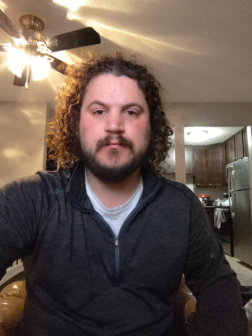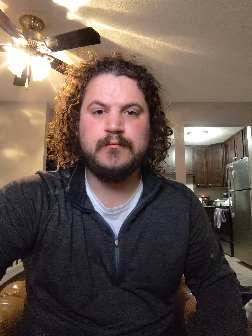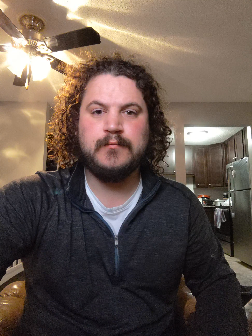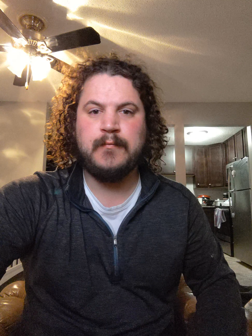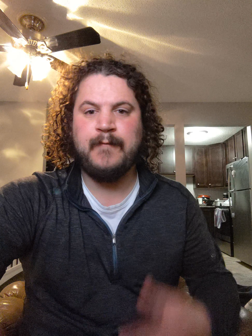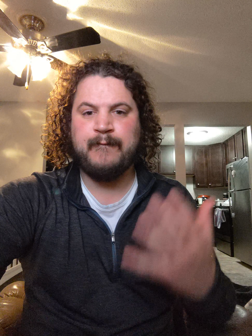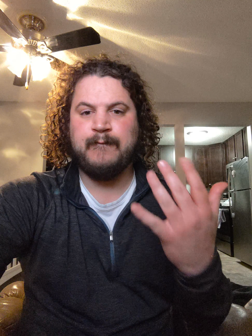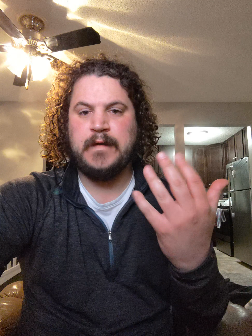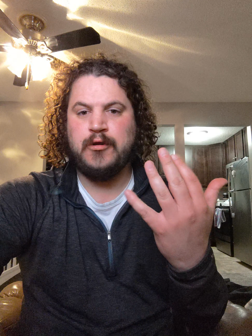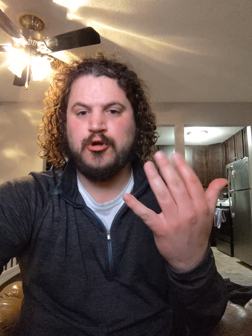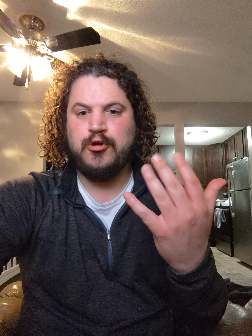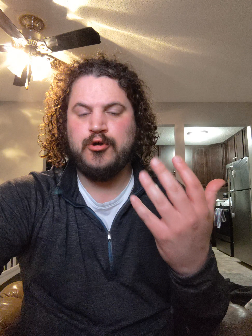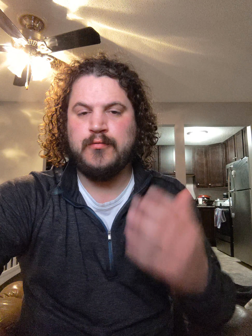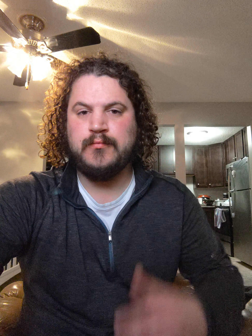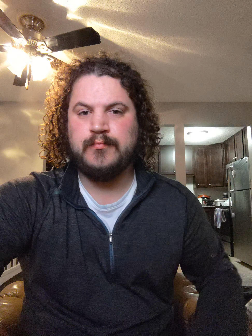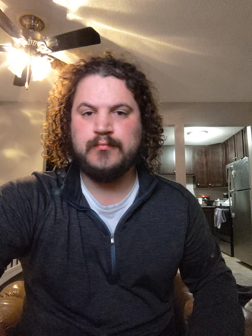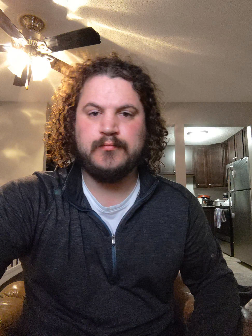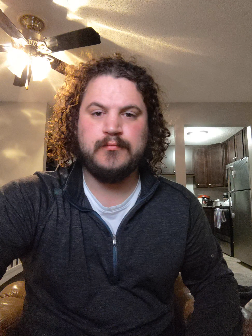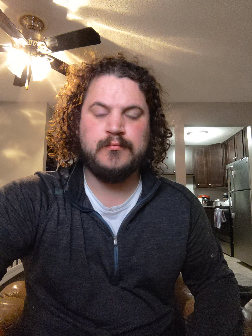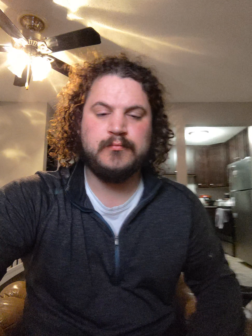finger